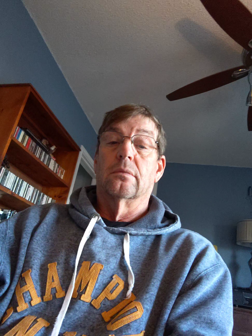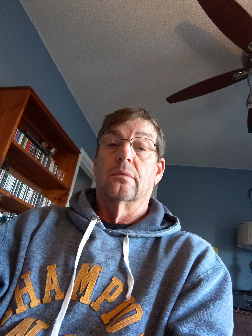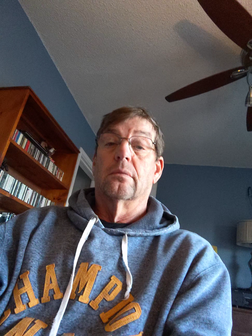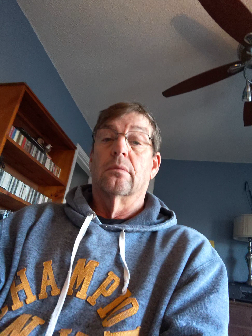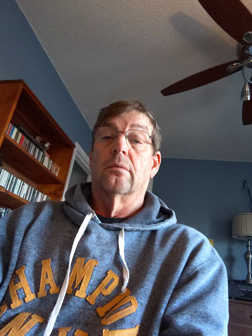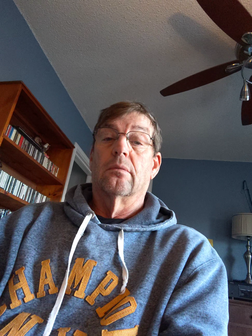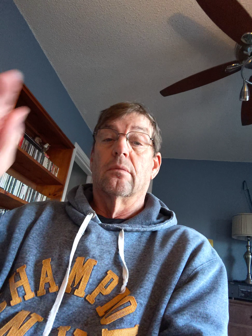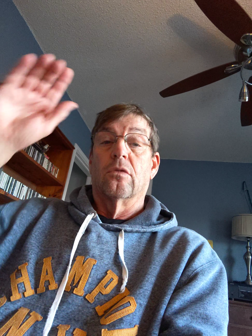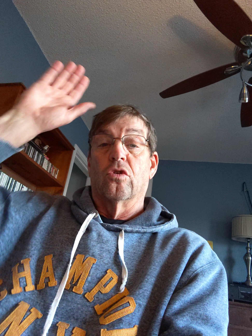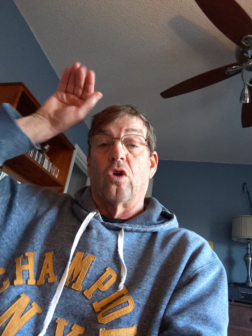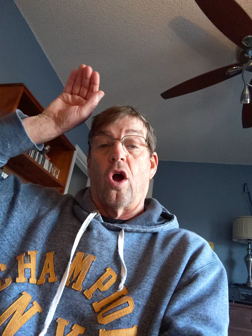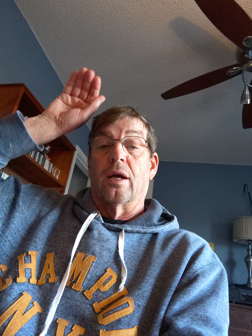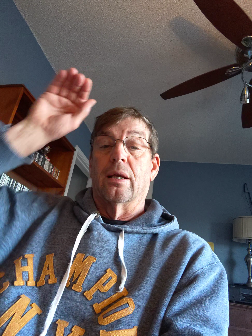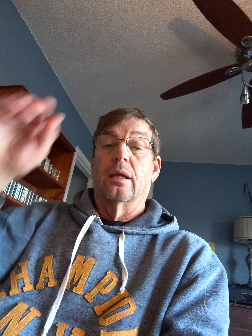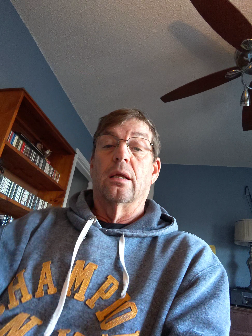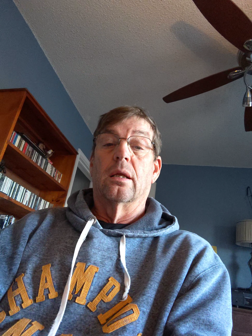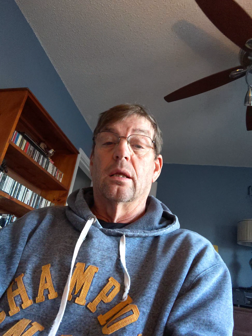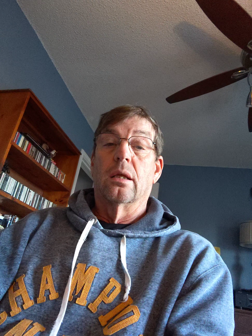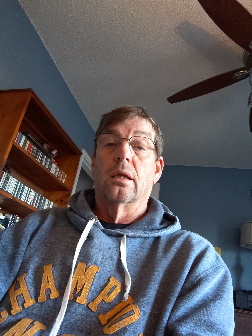donkey